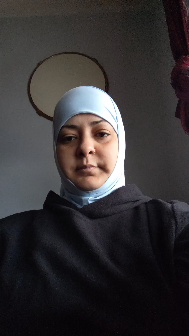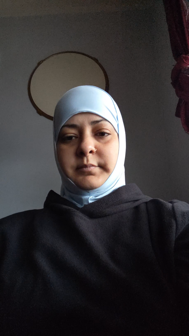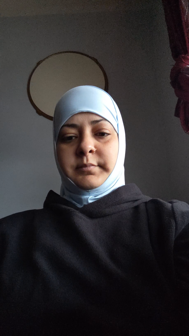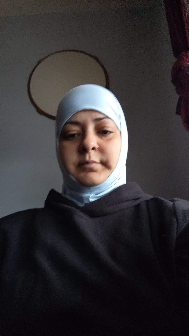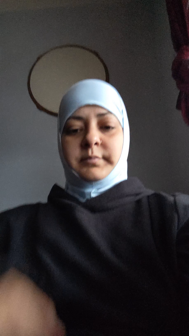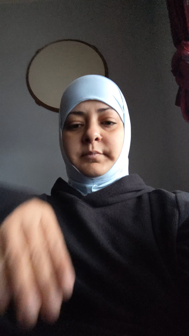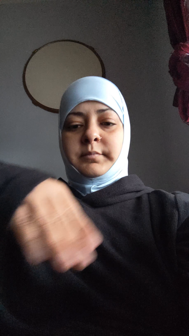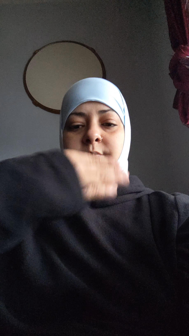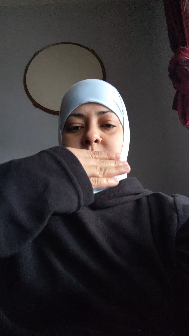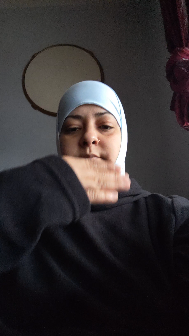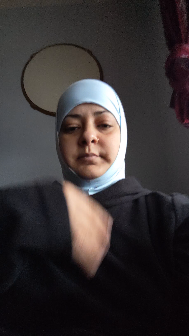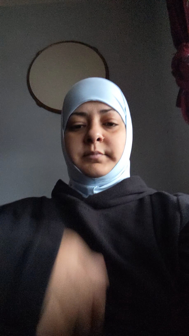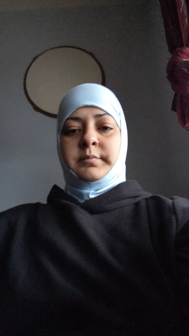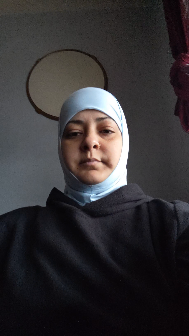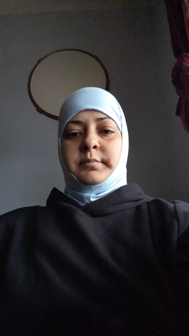kick